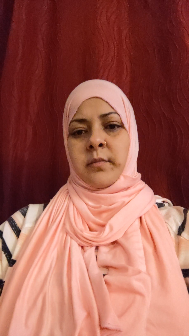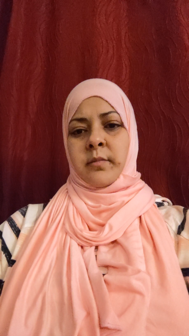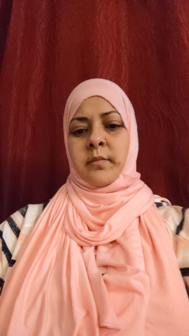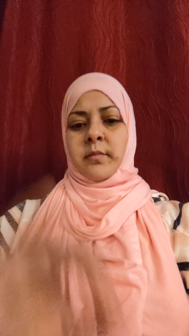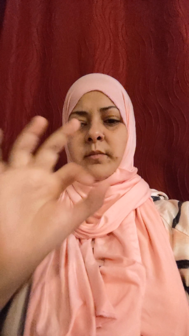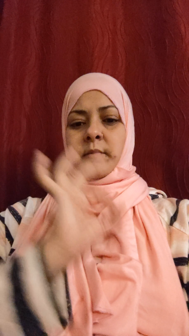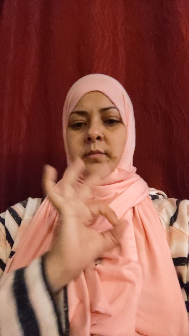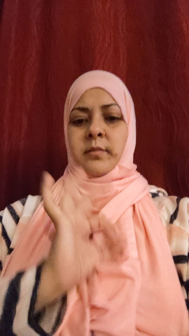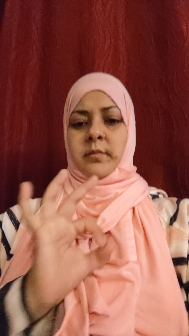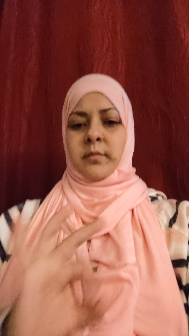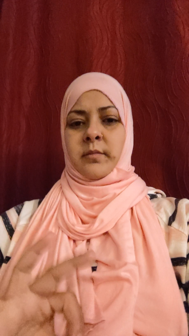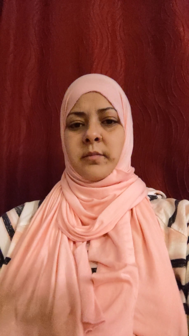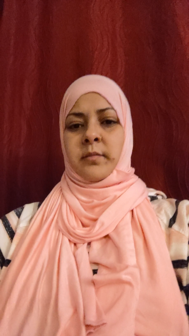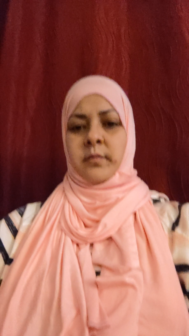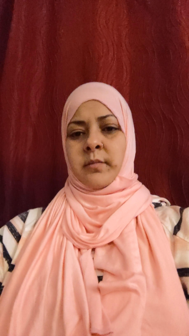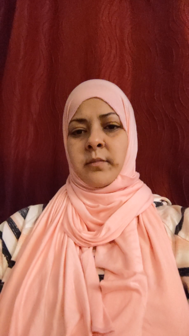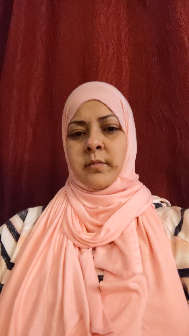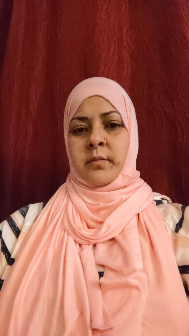button